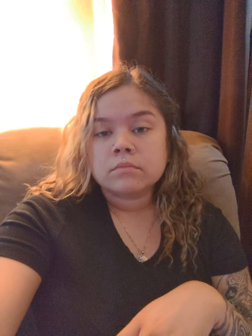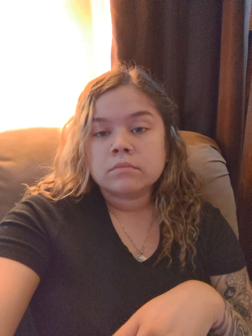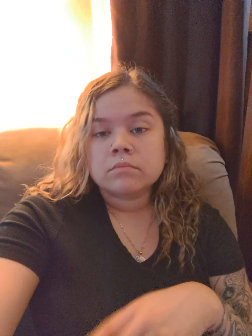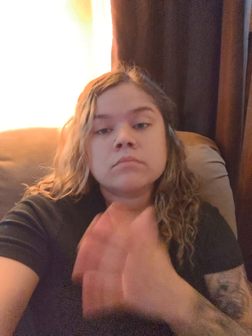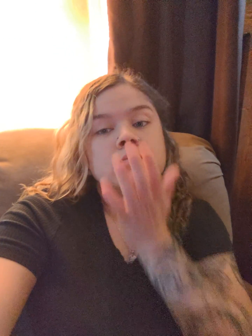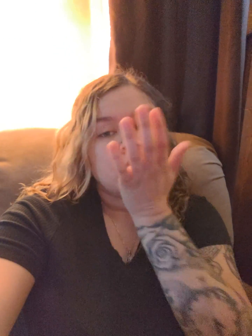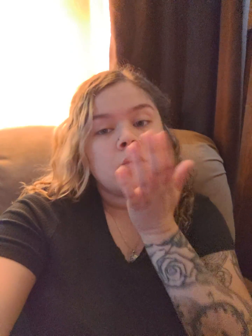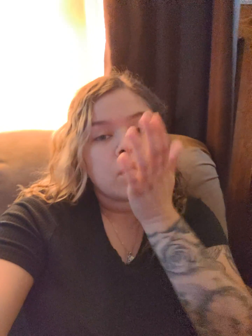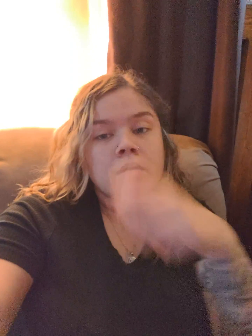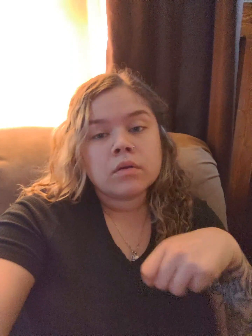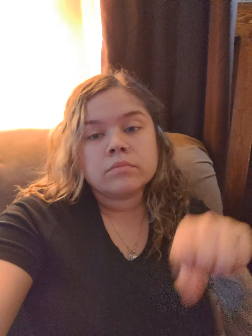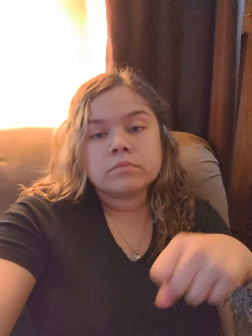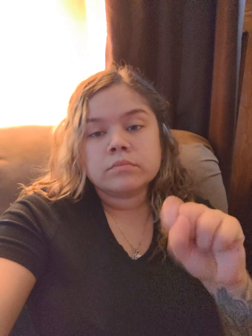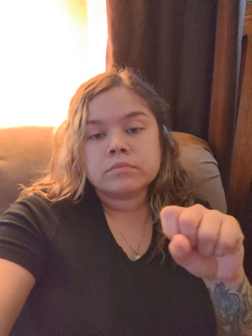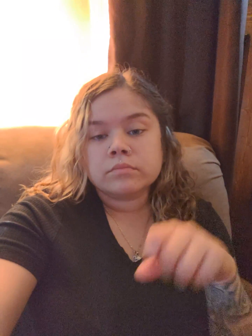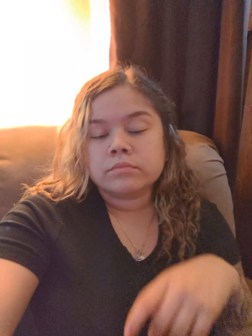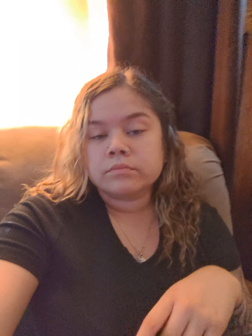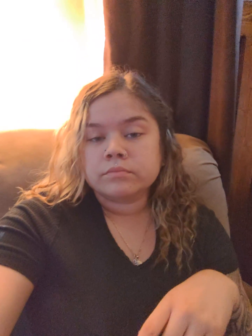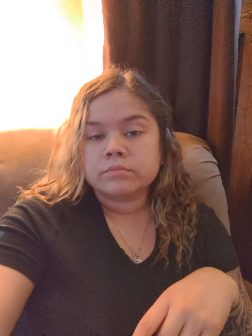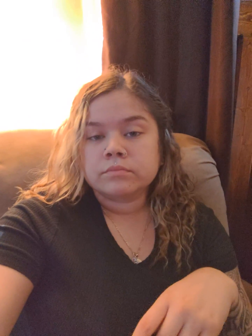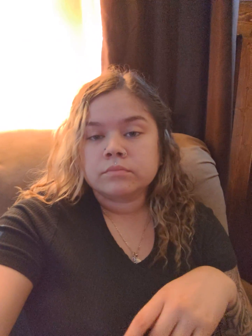lawn mower